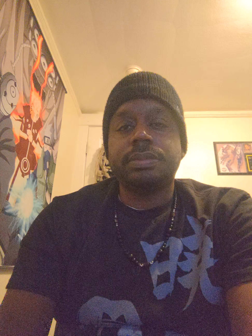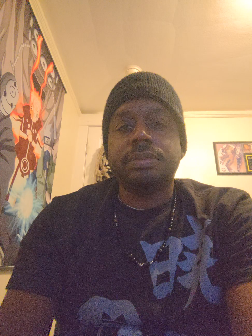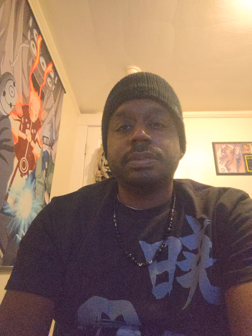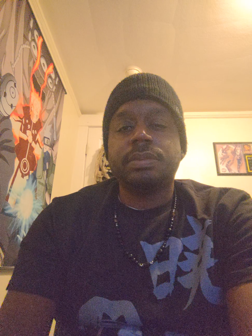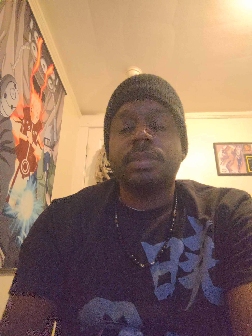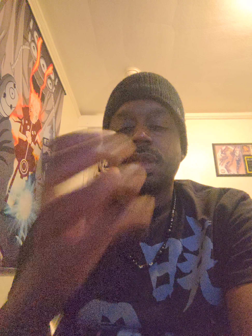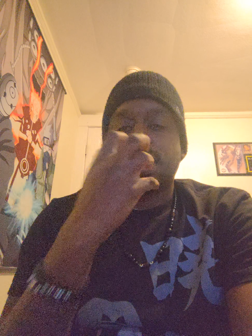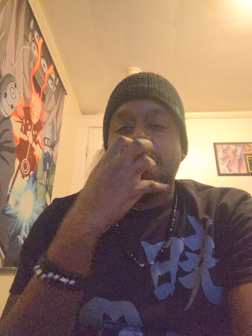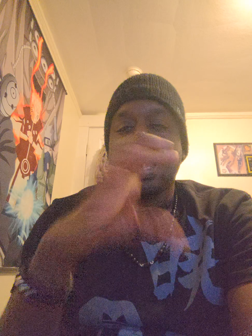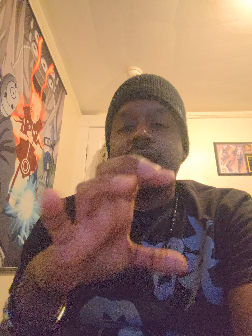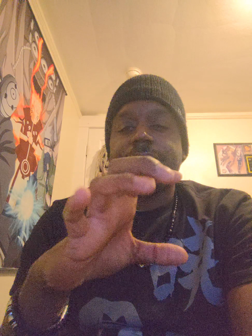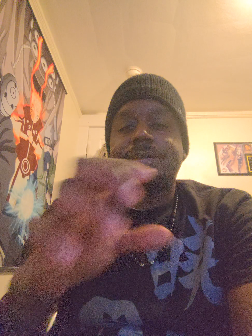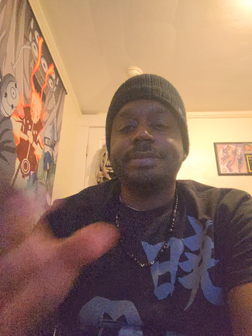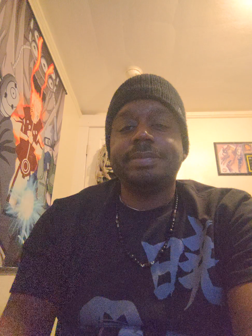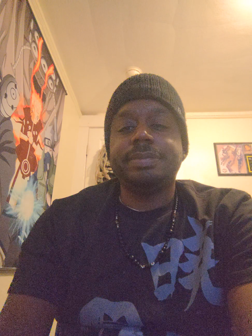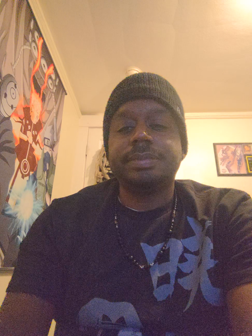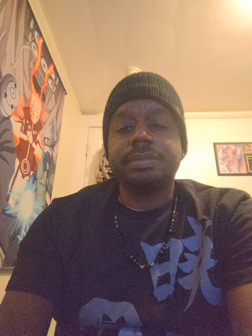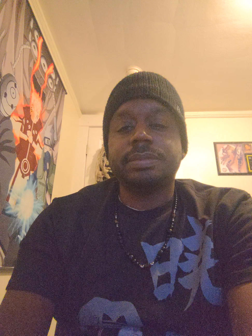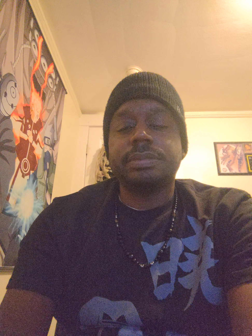hot